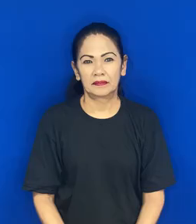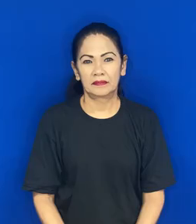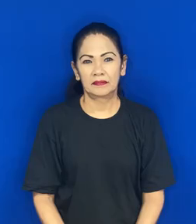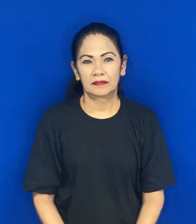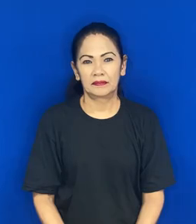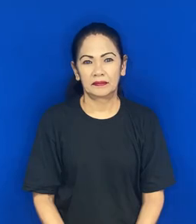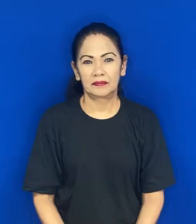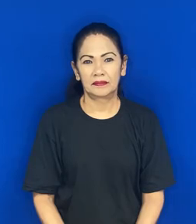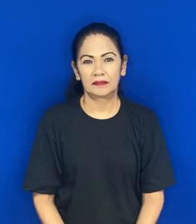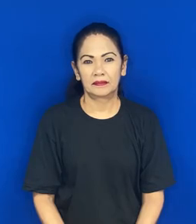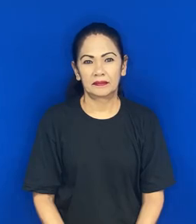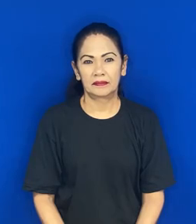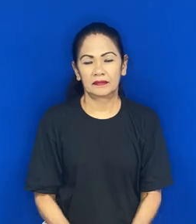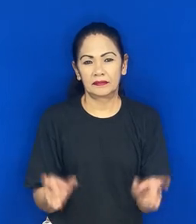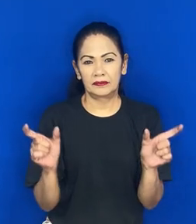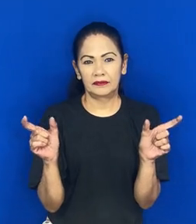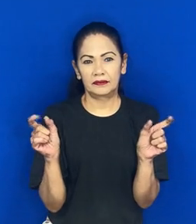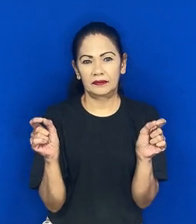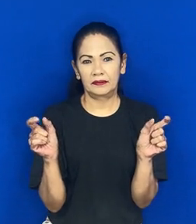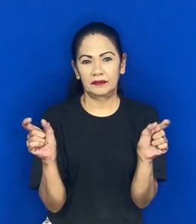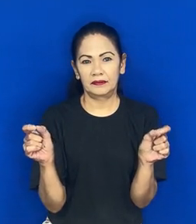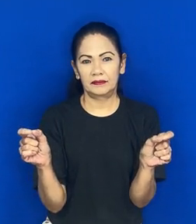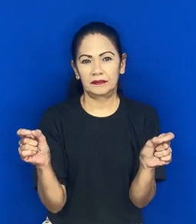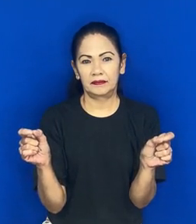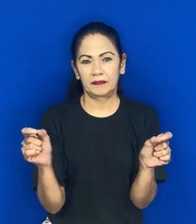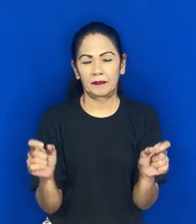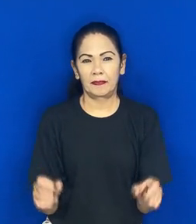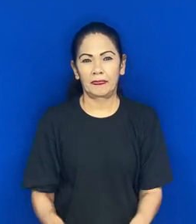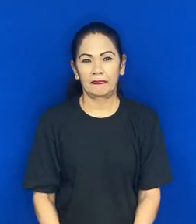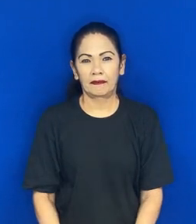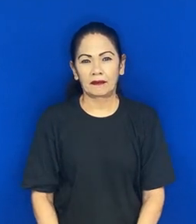crab